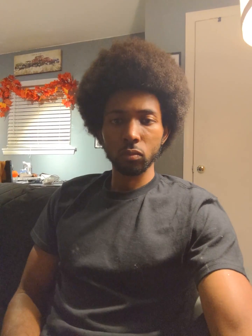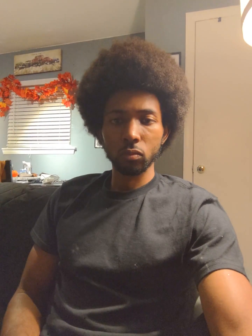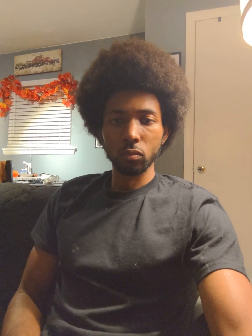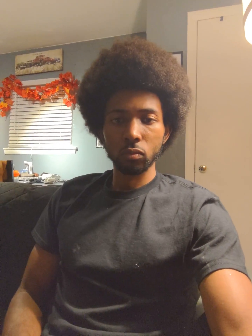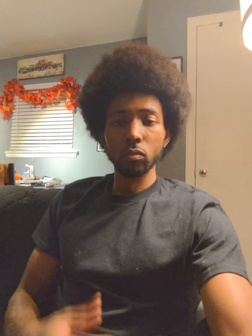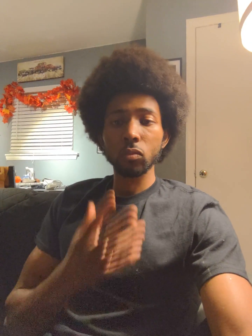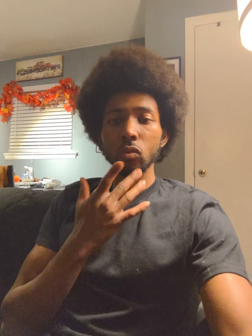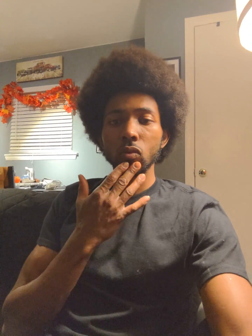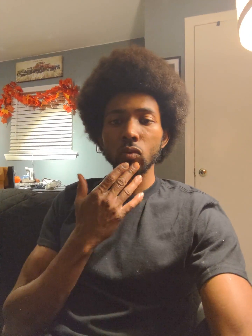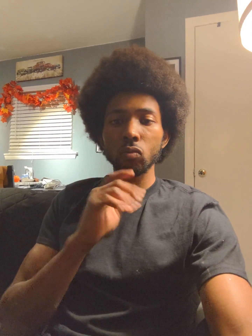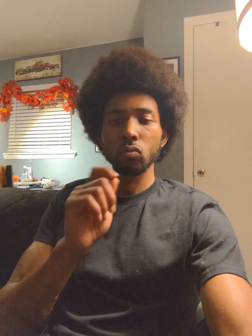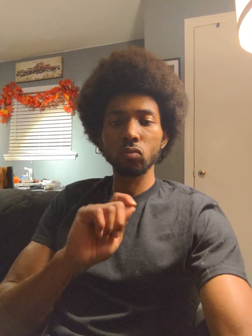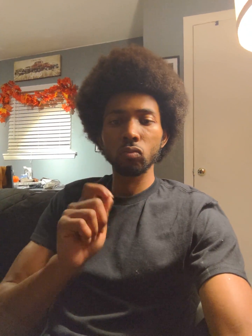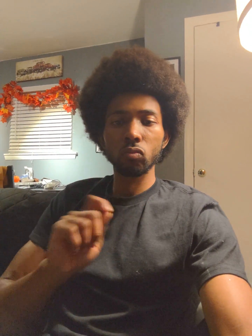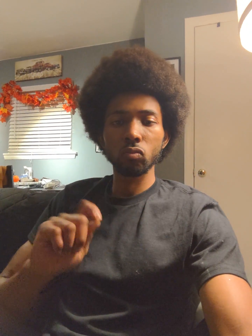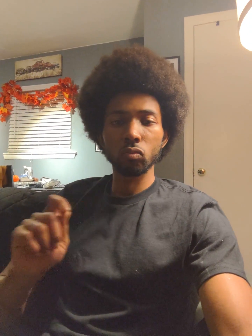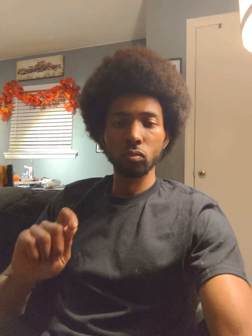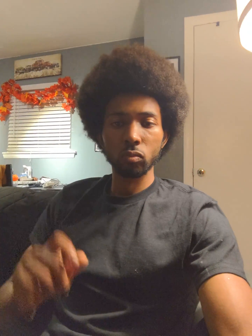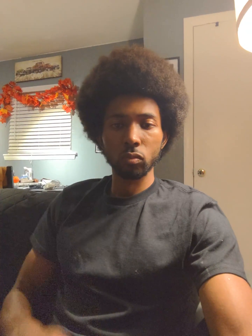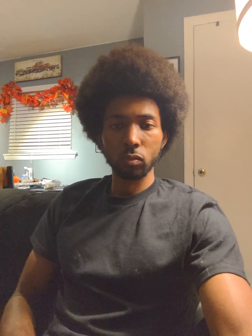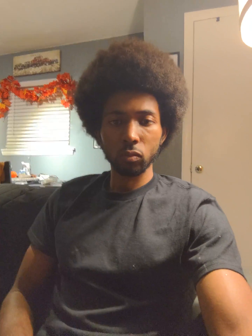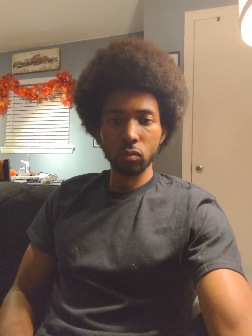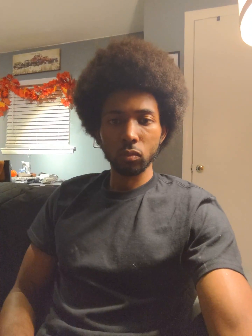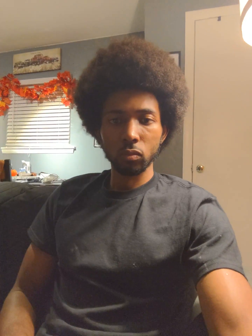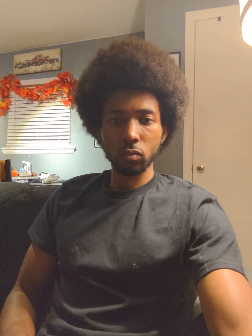crayon